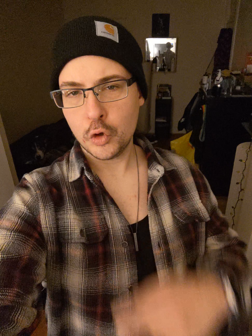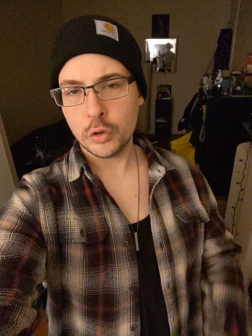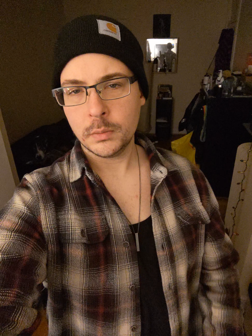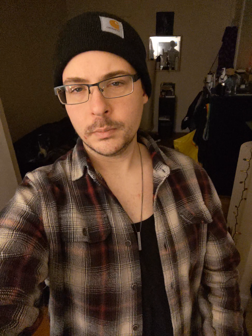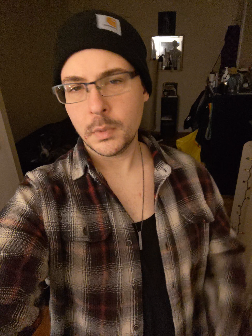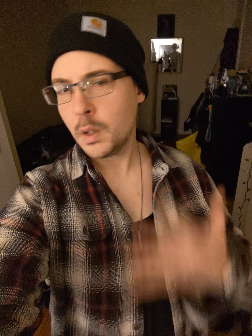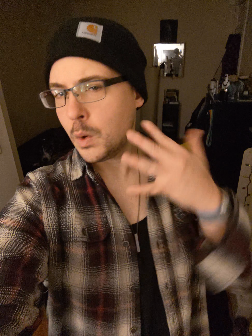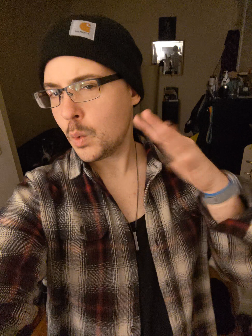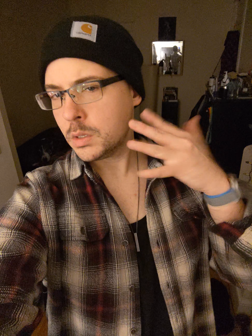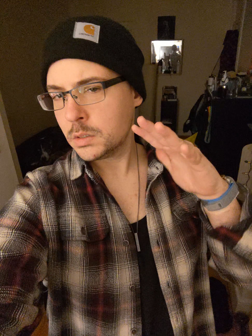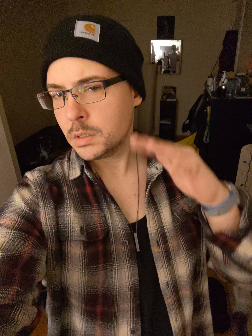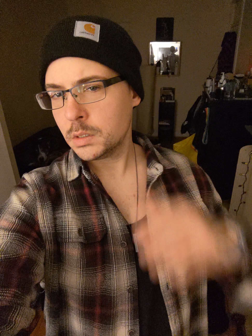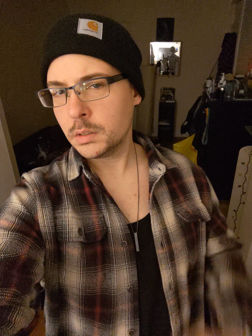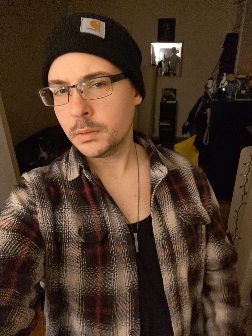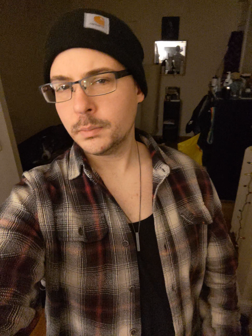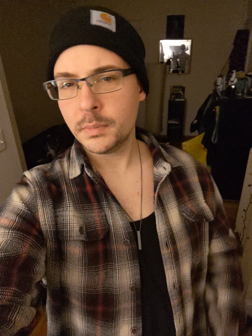noisy